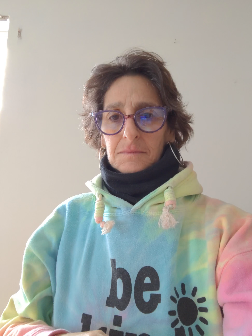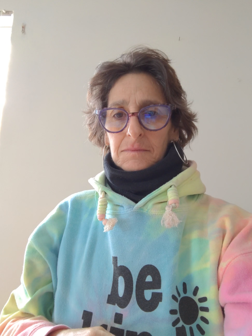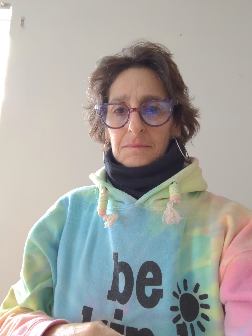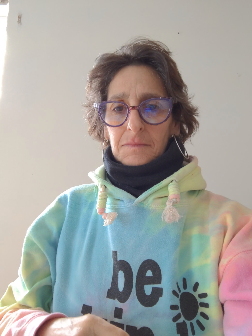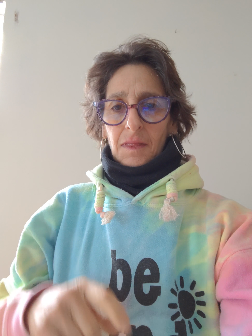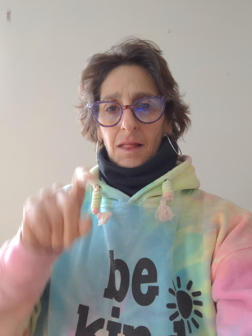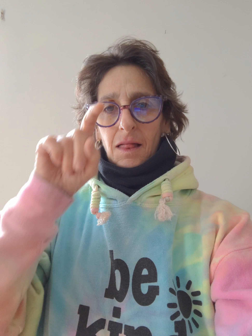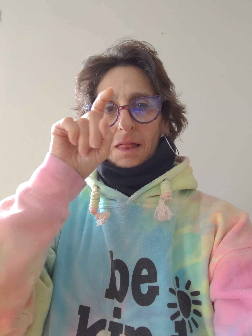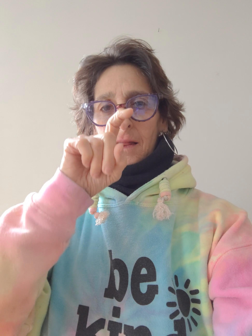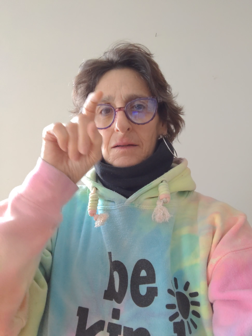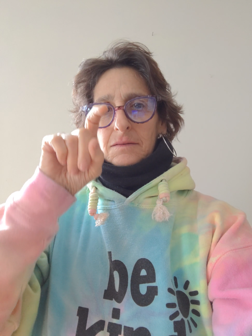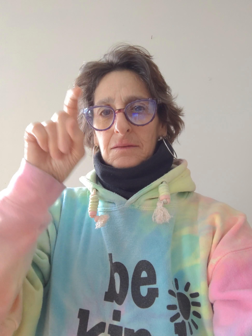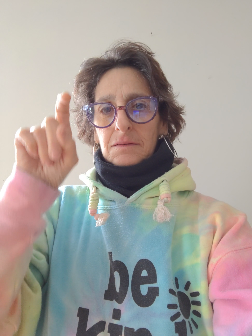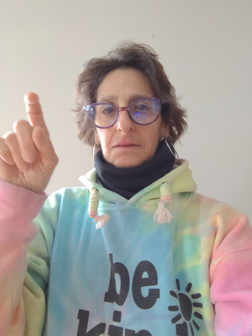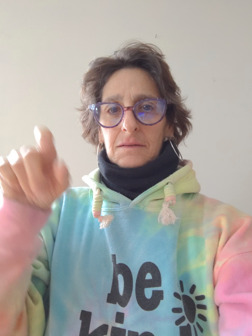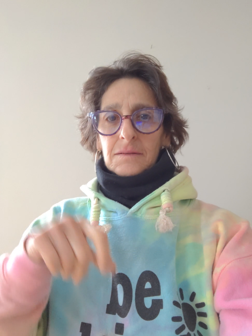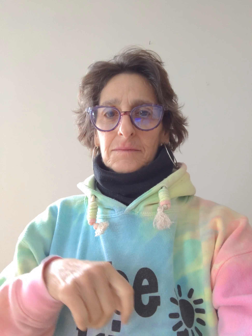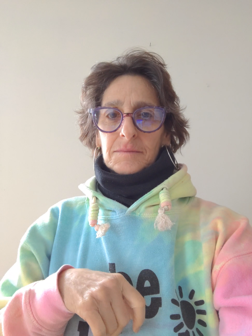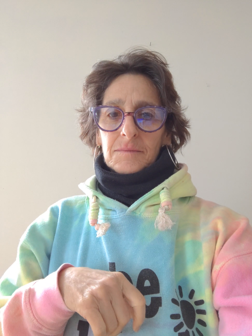closet